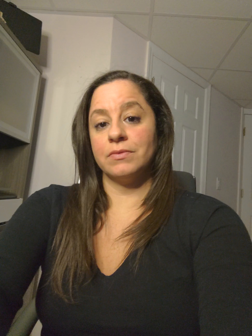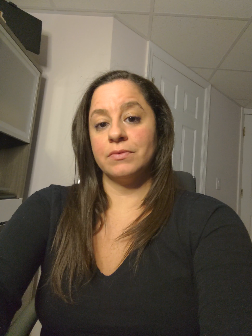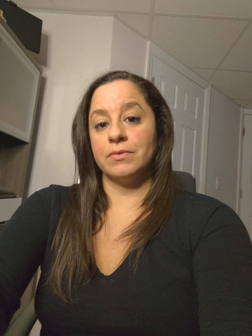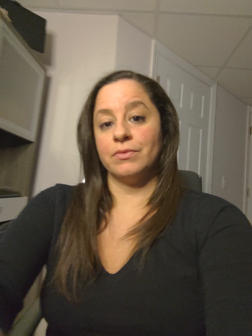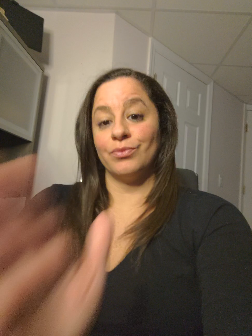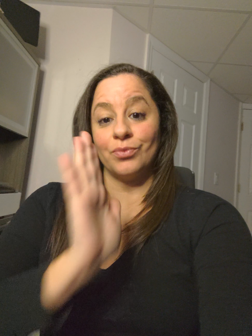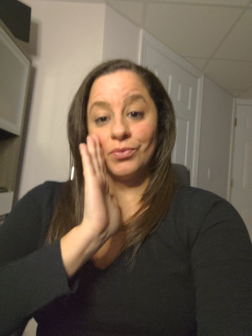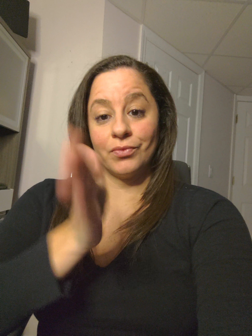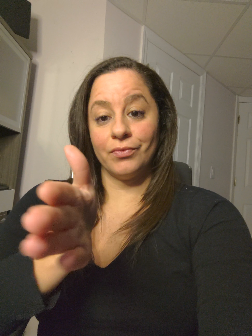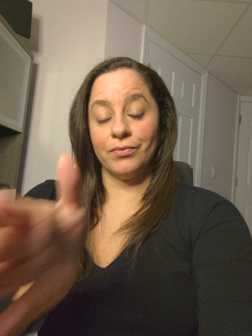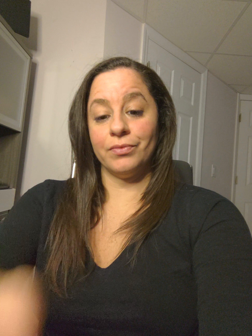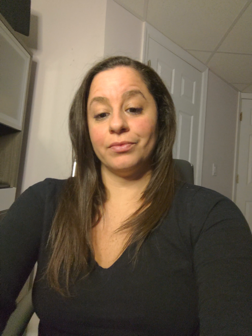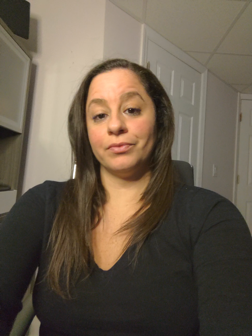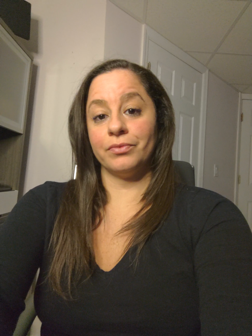will